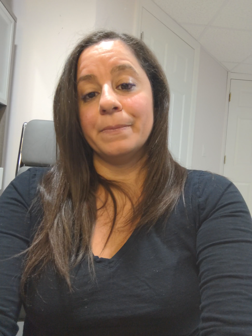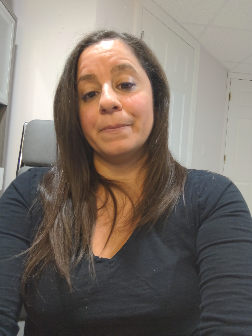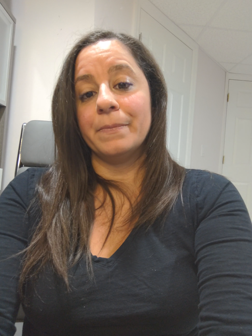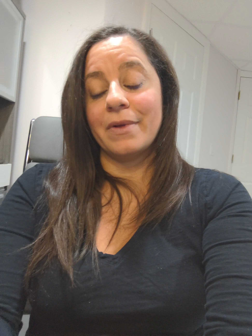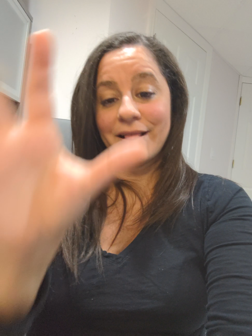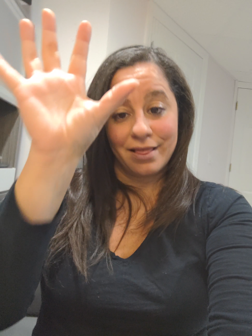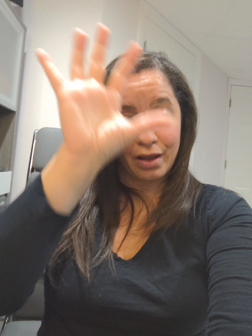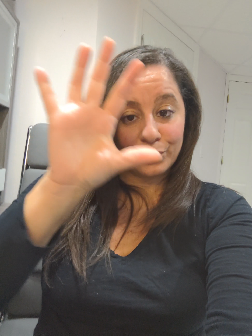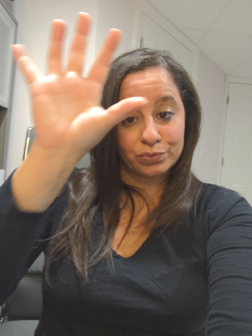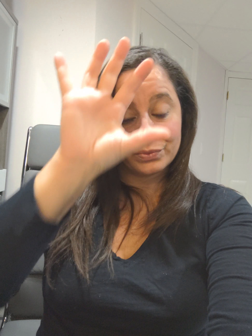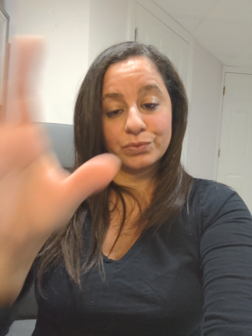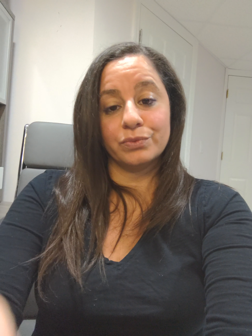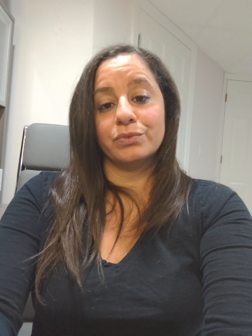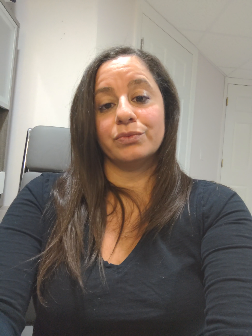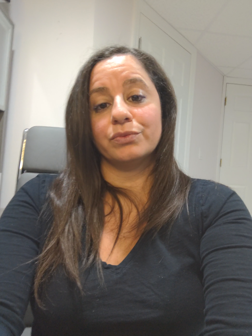cloud